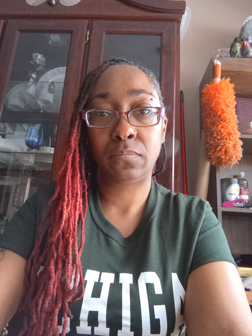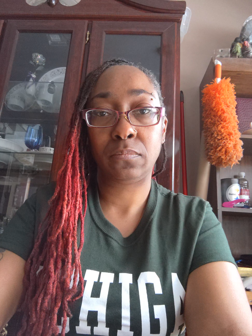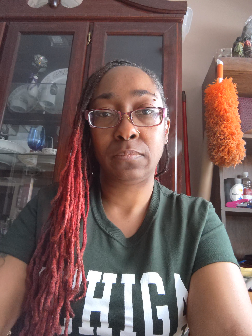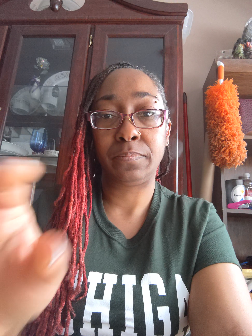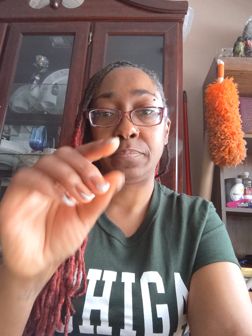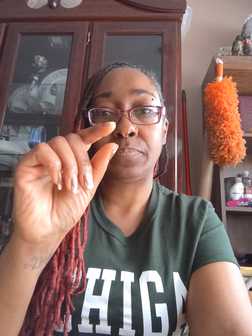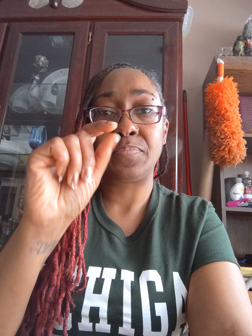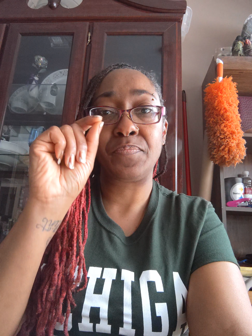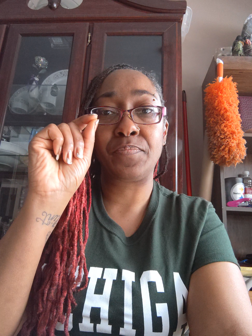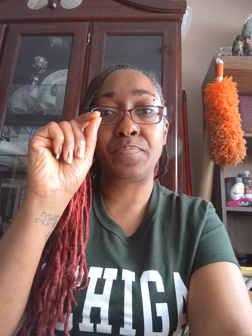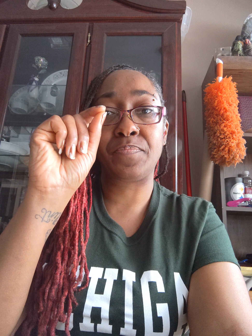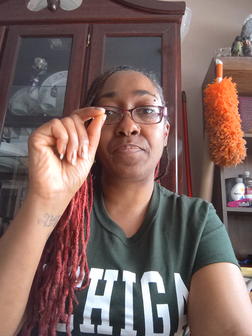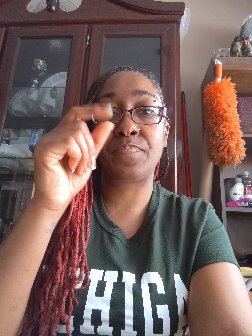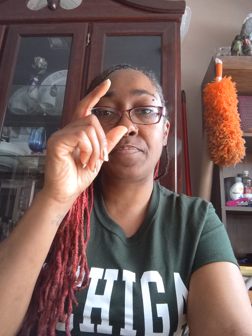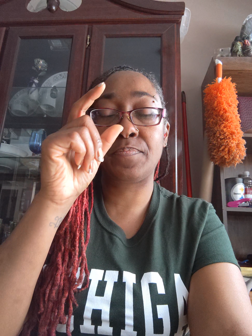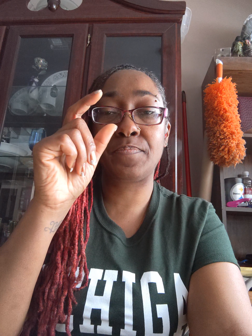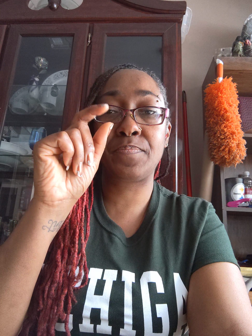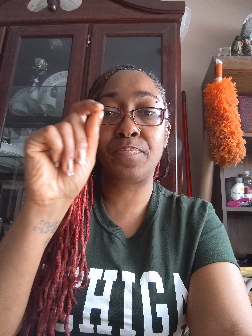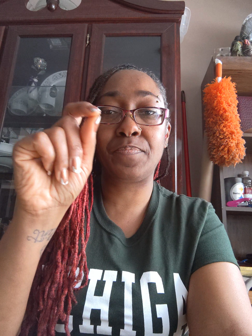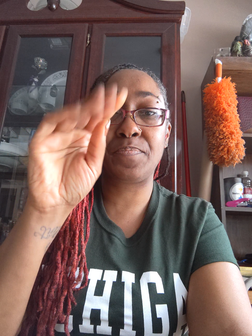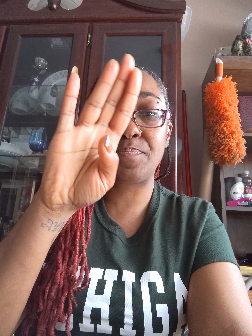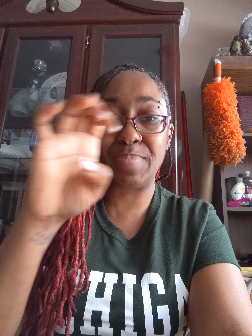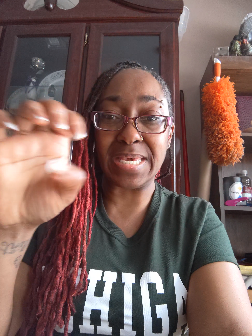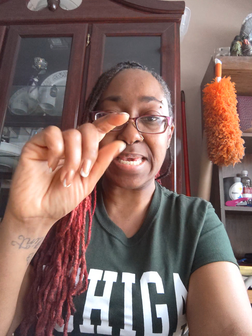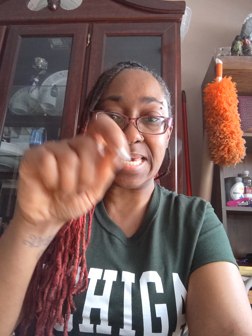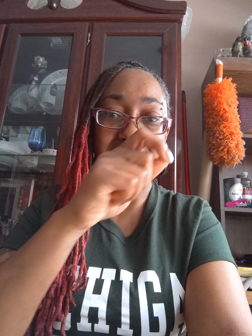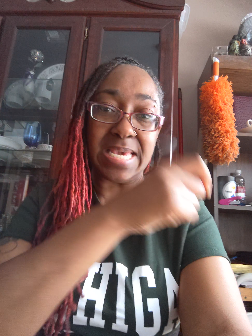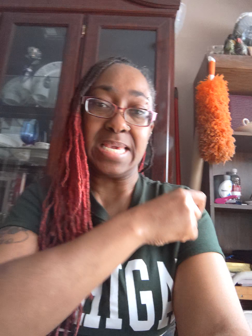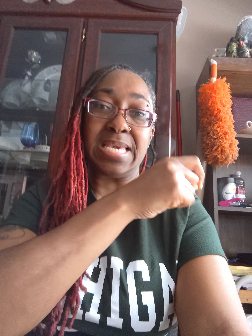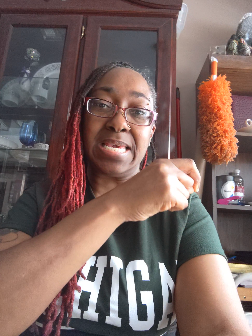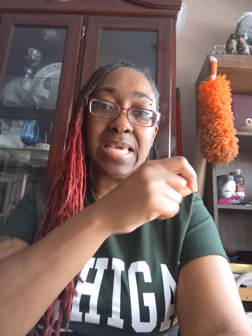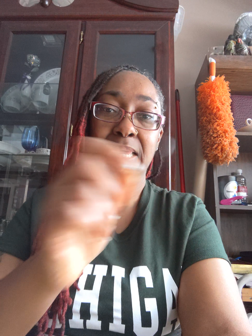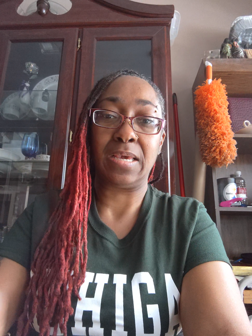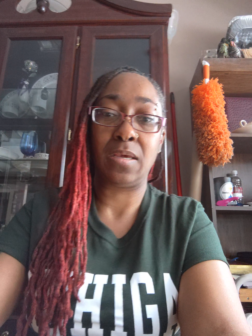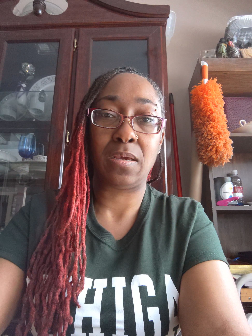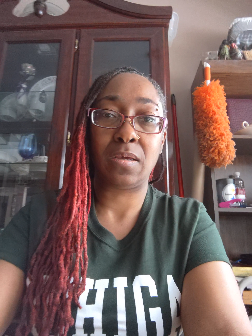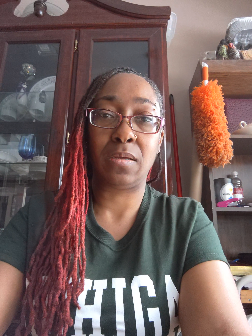bee